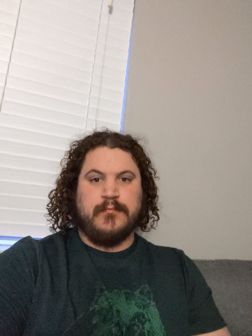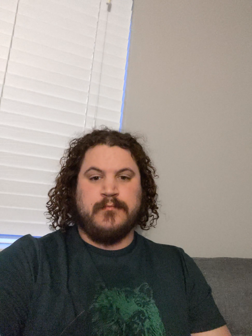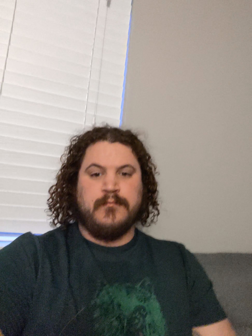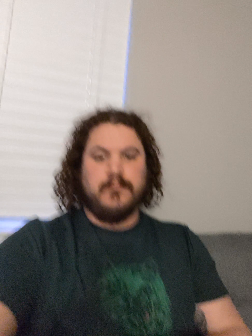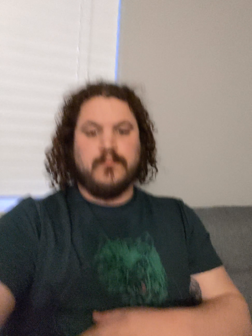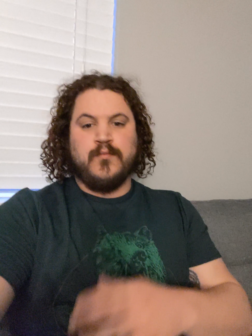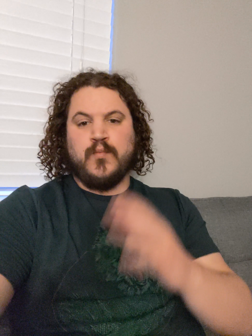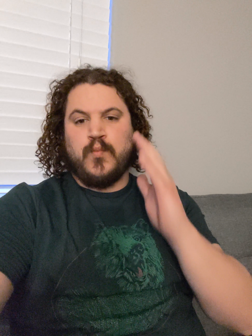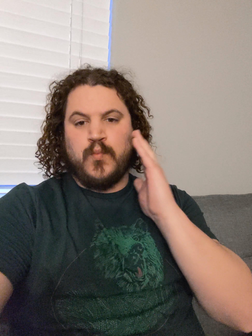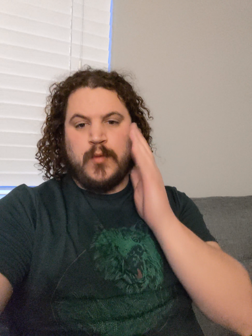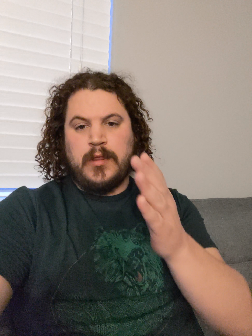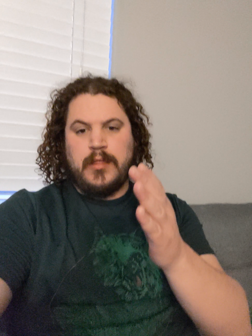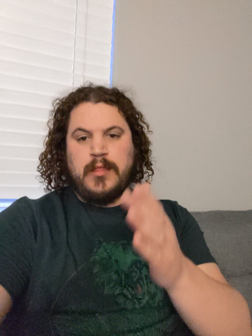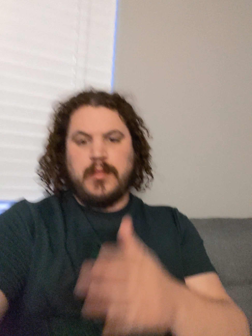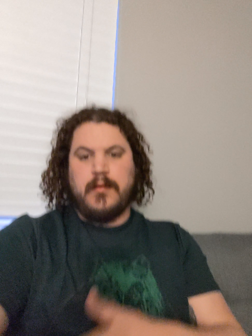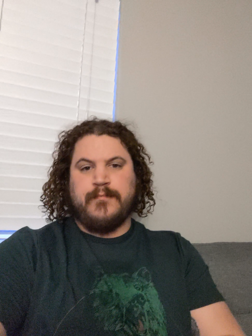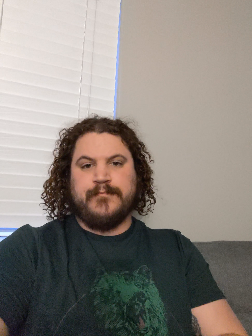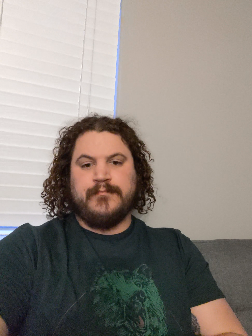will